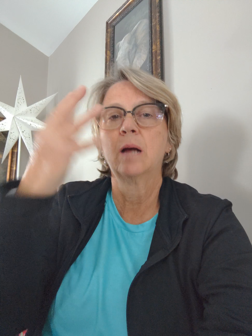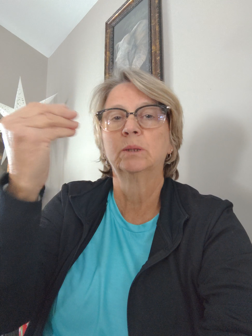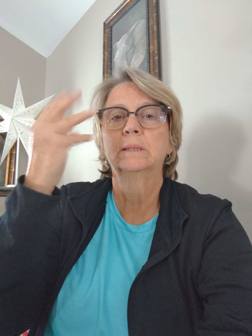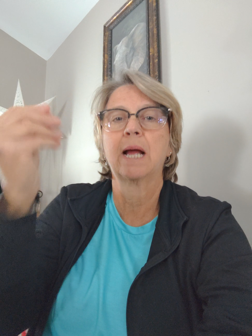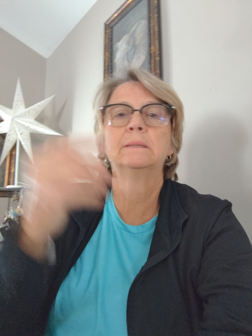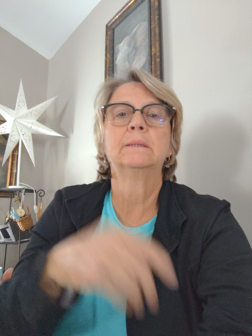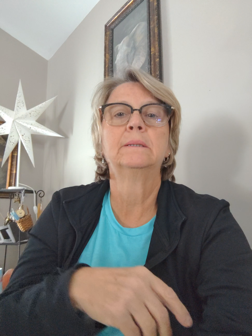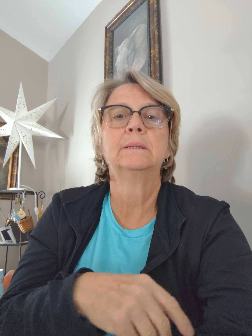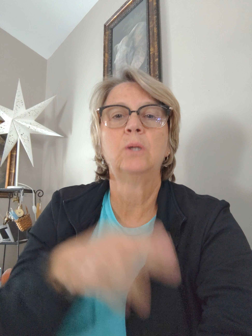outside